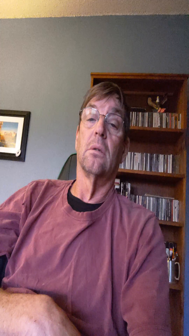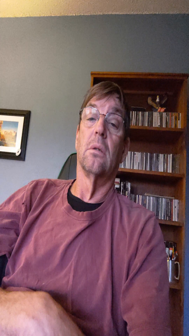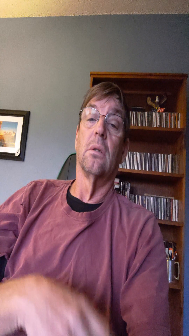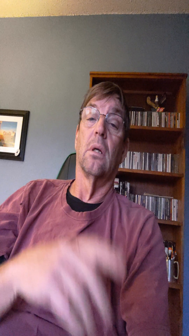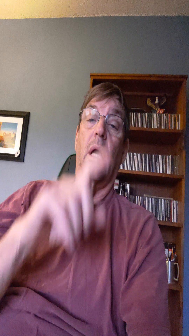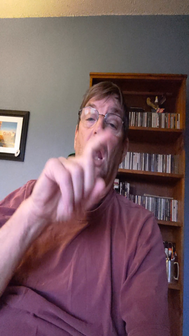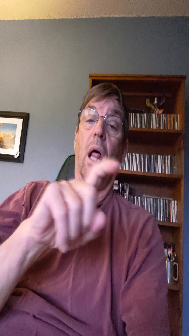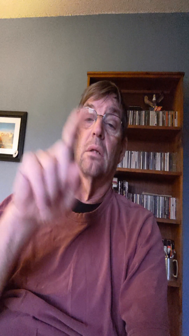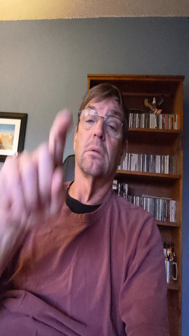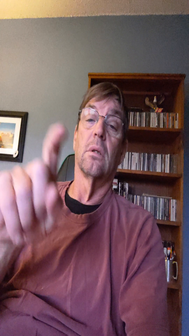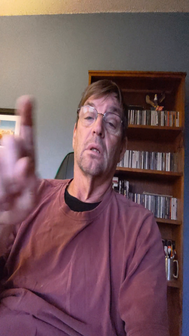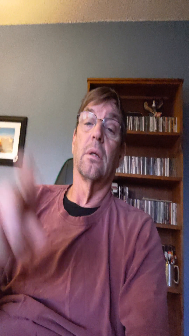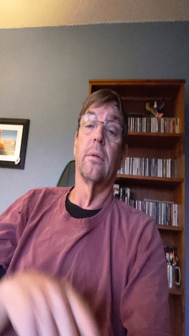closet